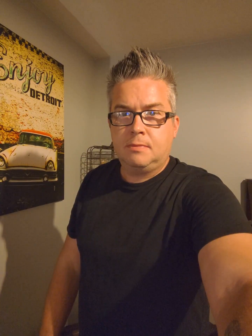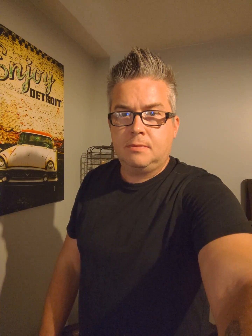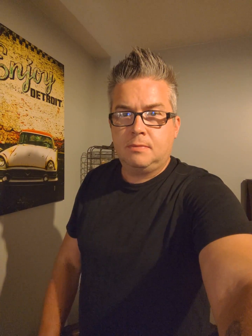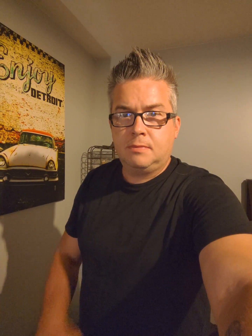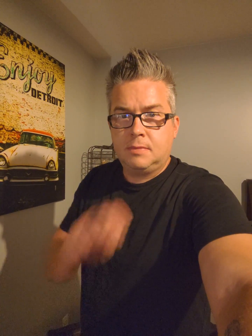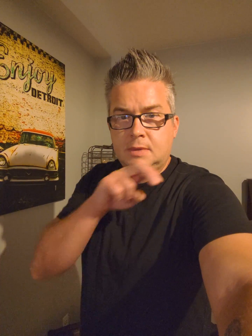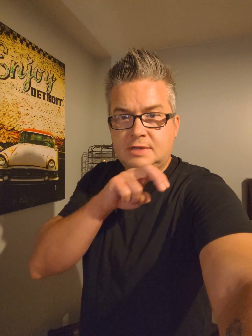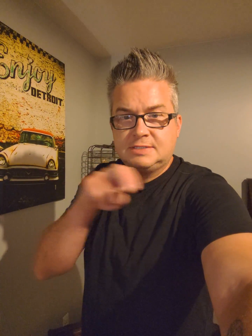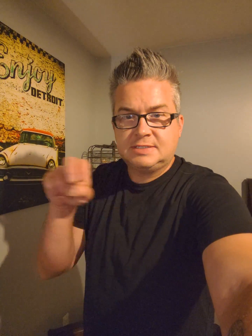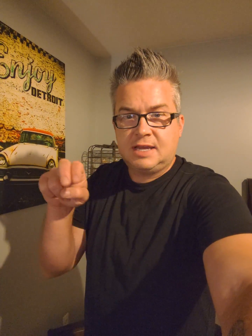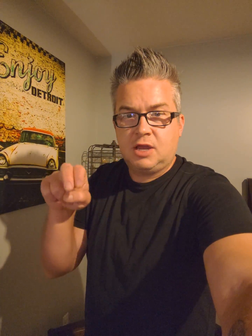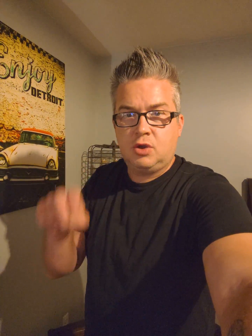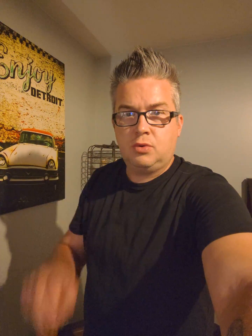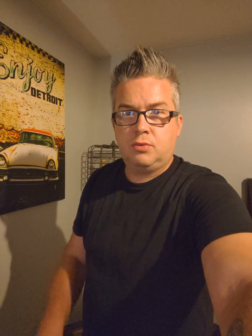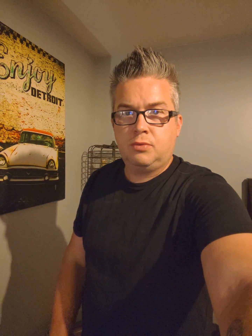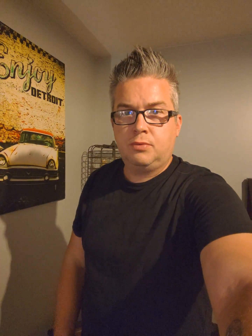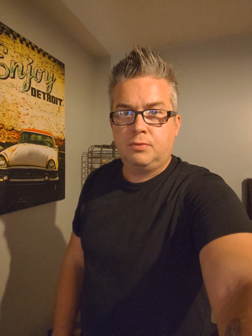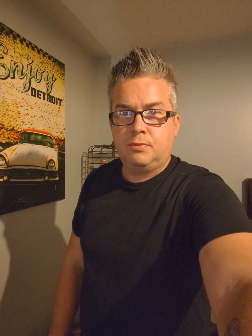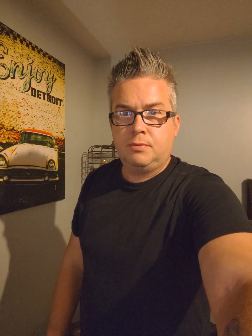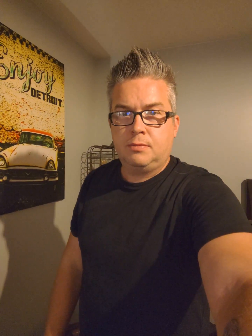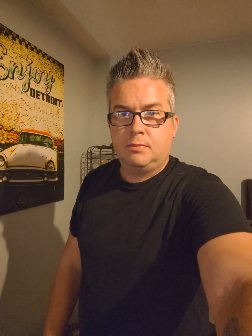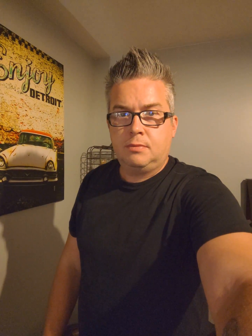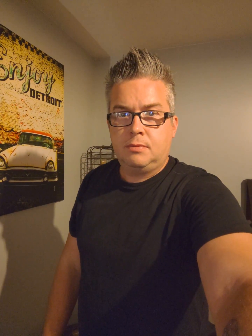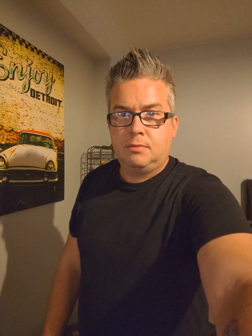couch